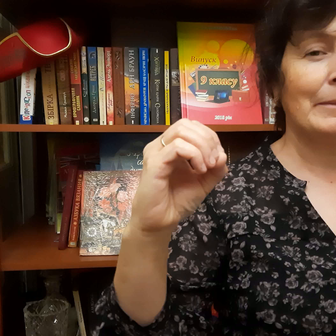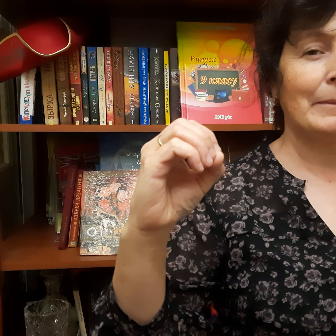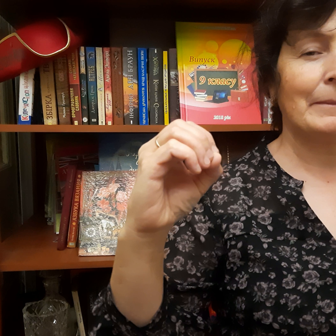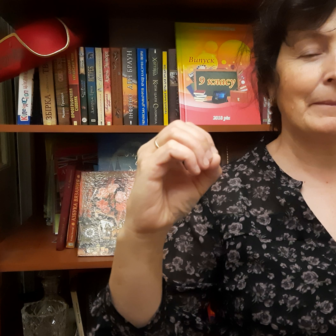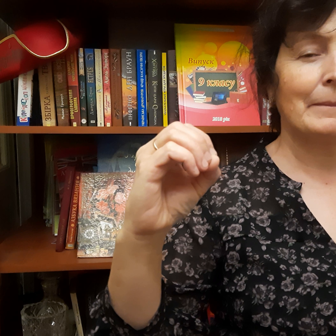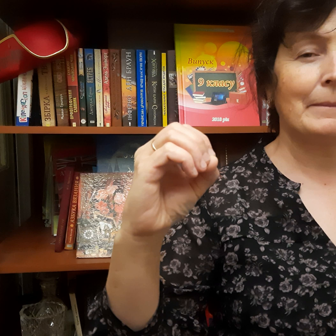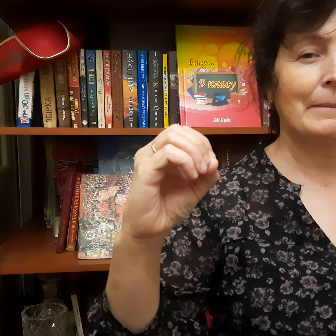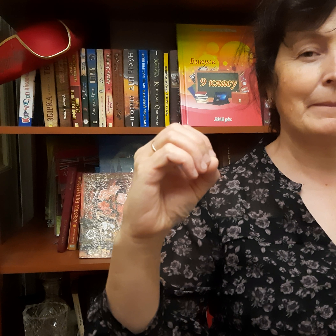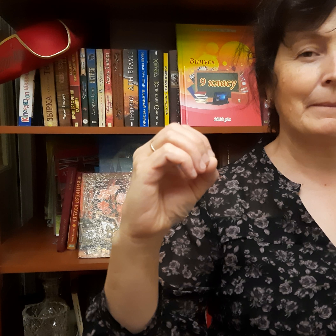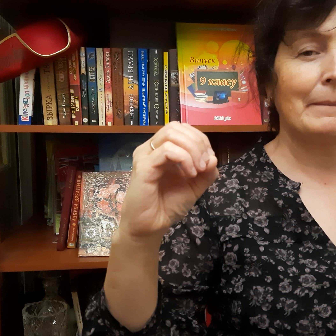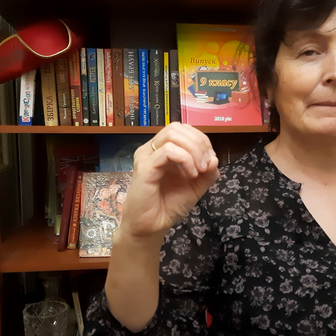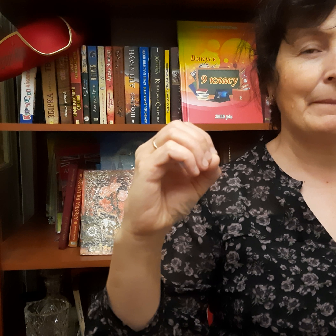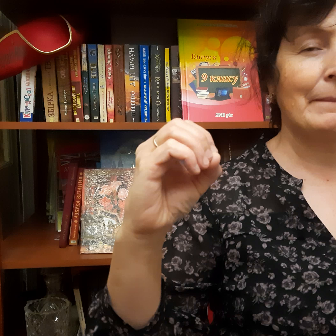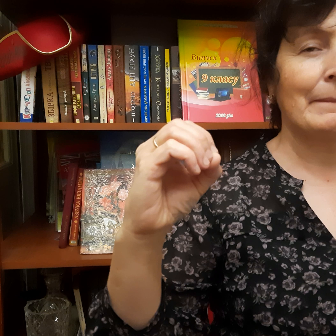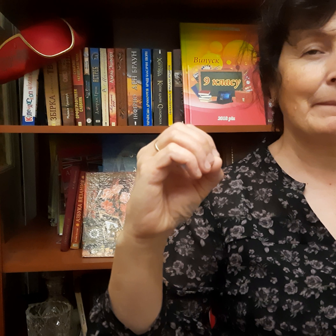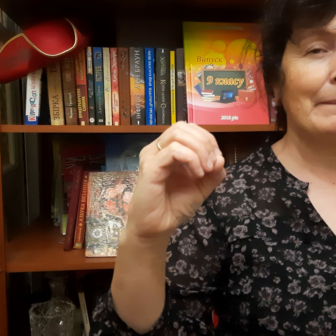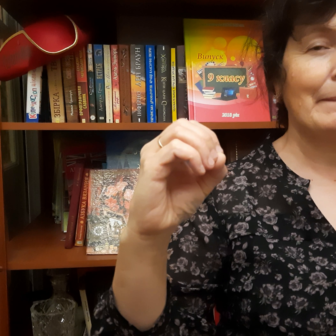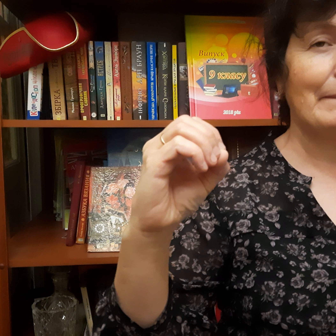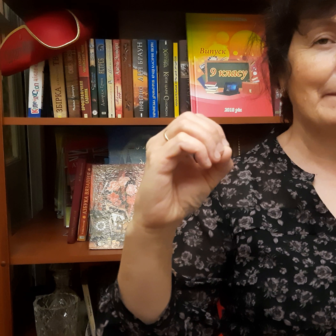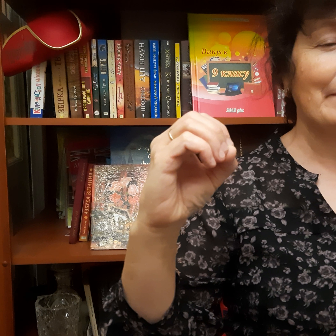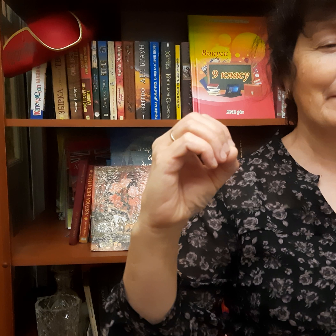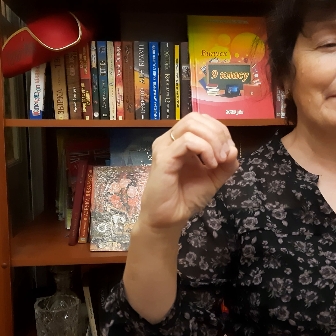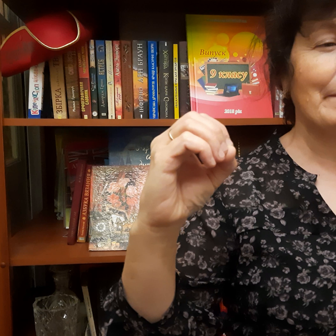Е